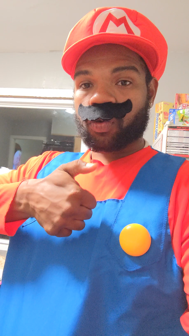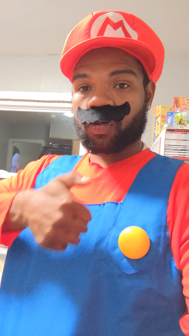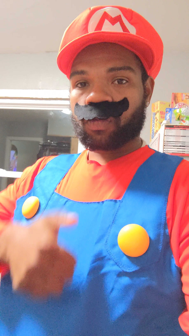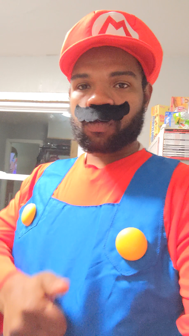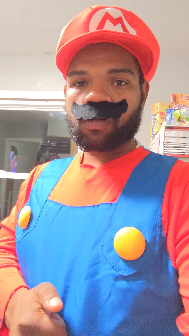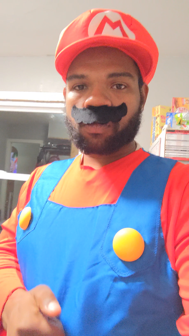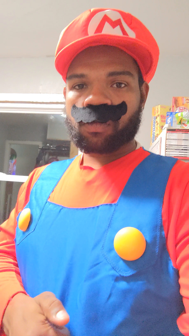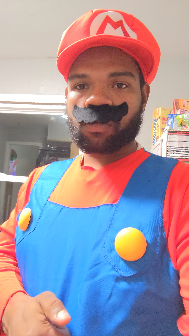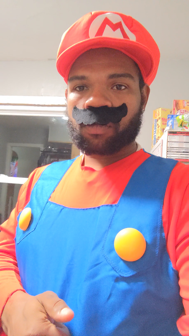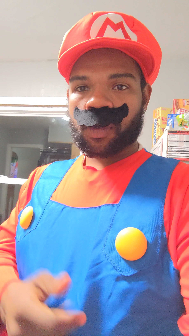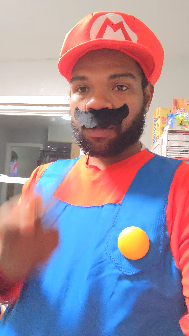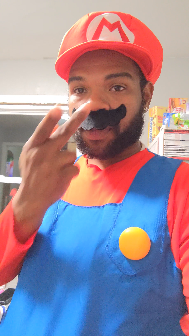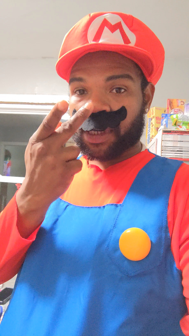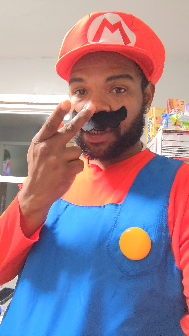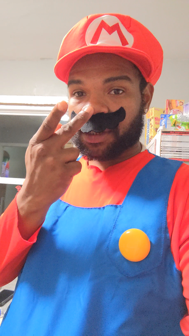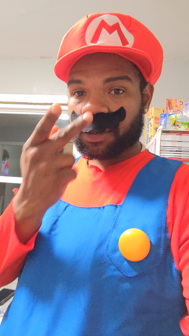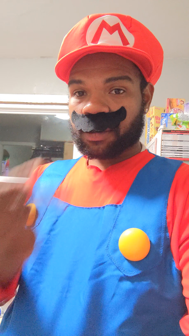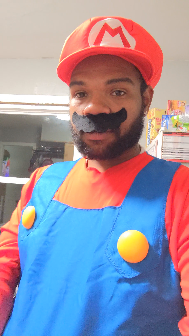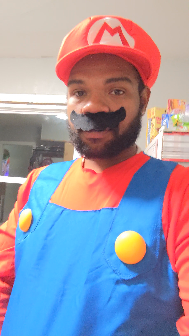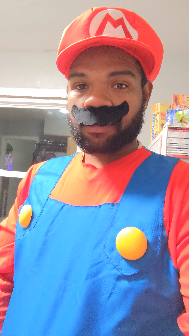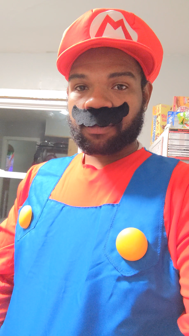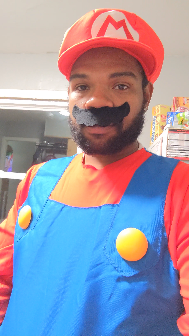penis